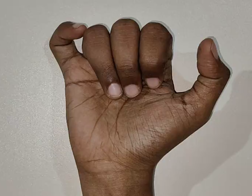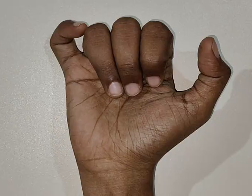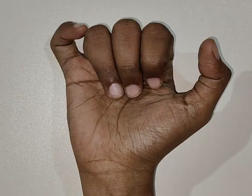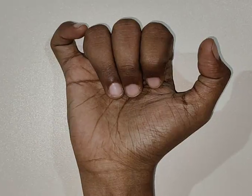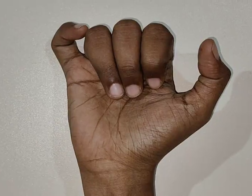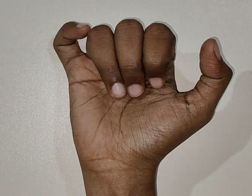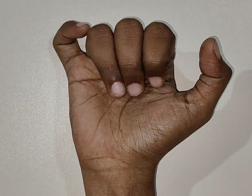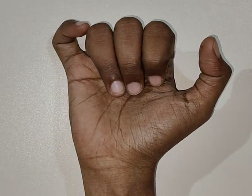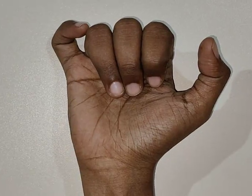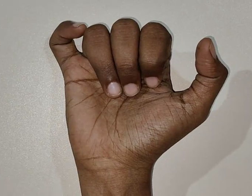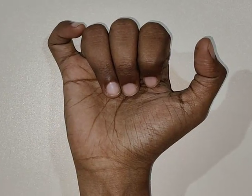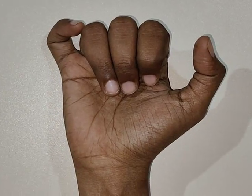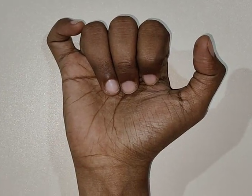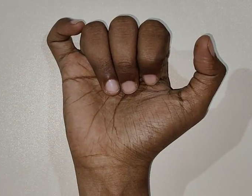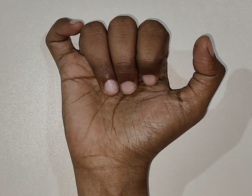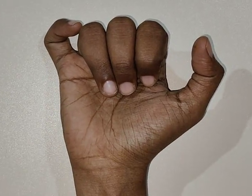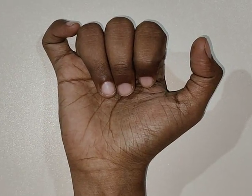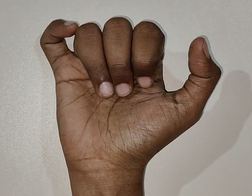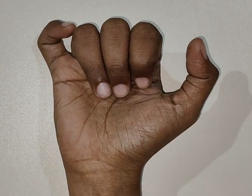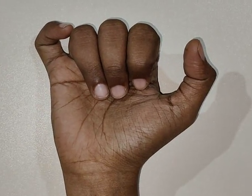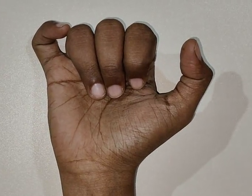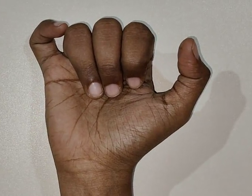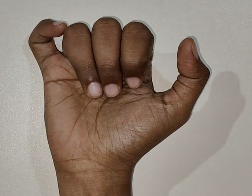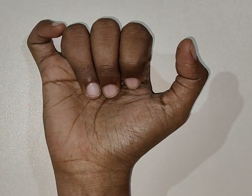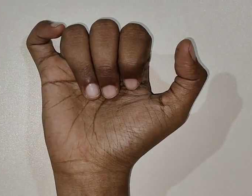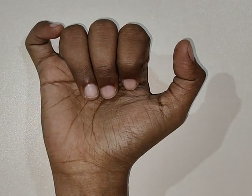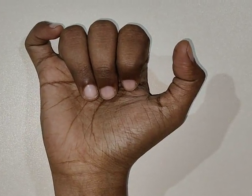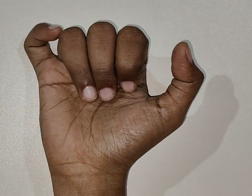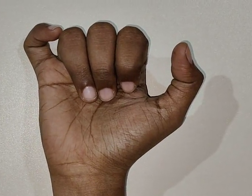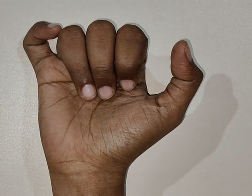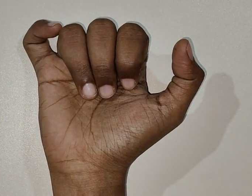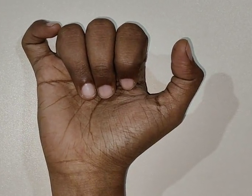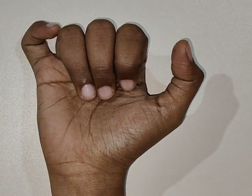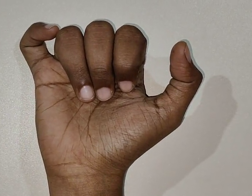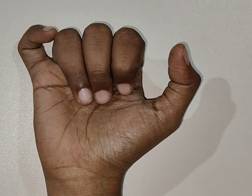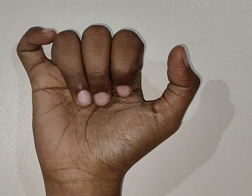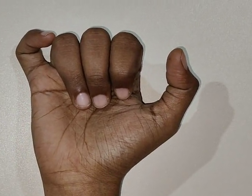ഋ